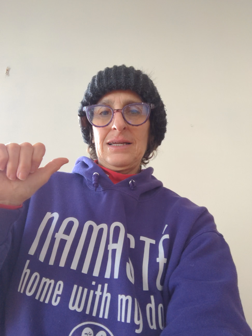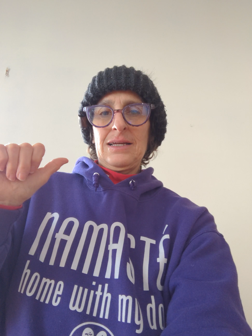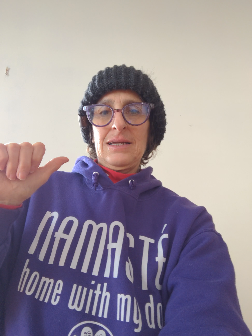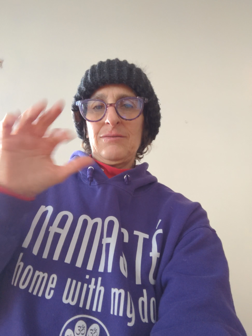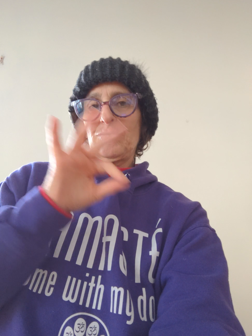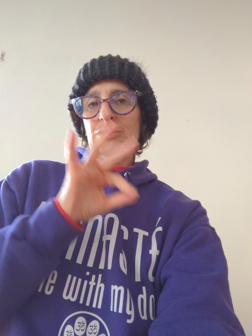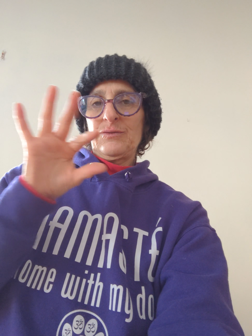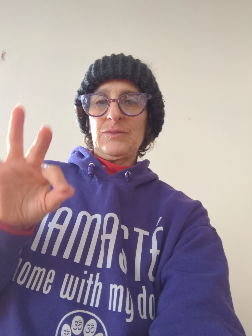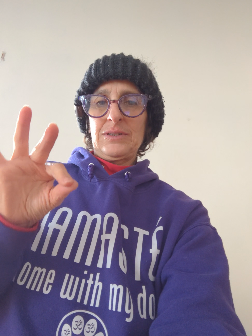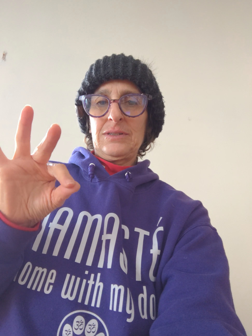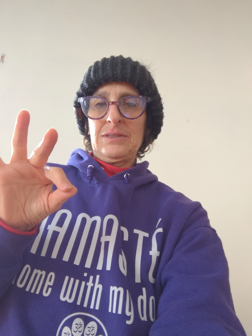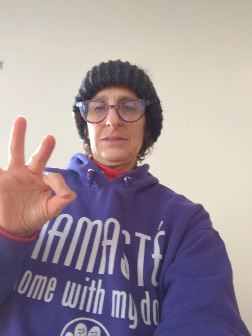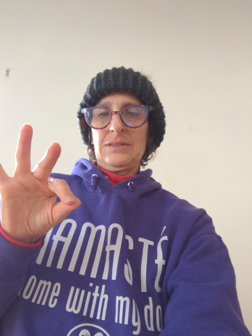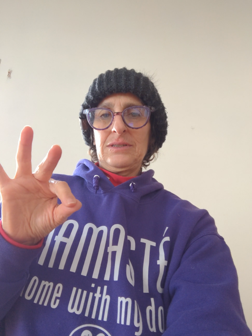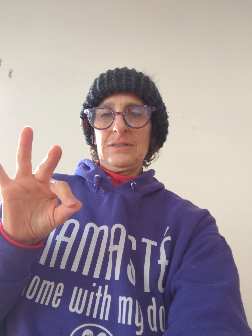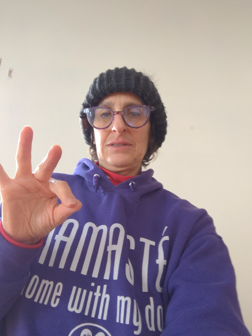french fries